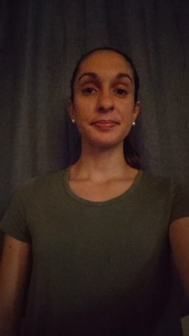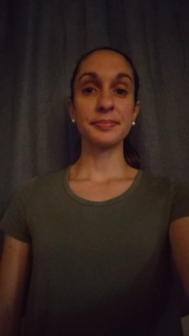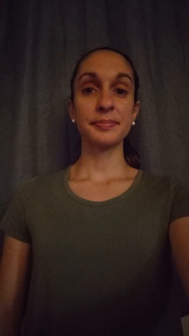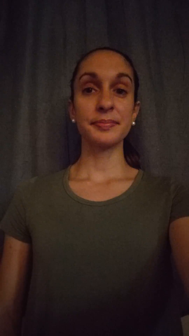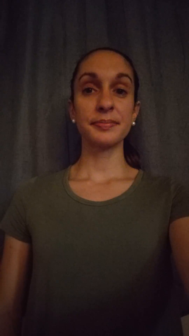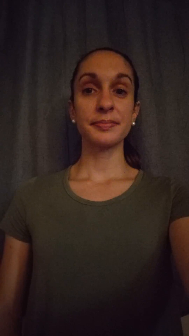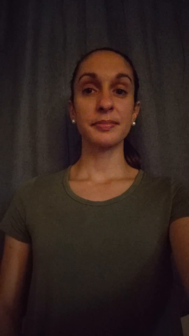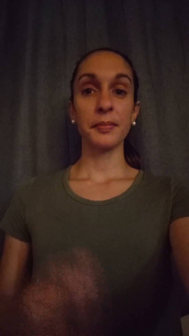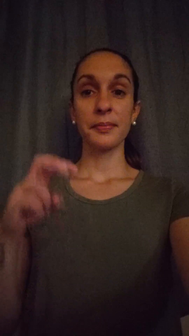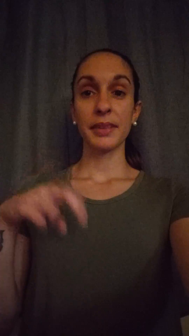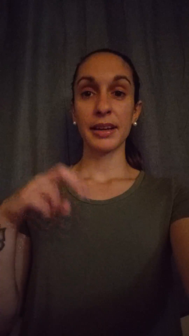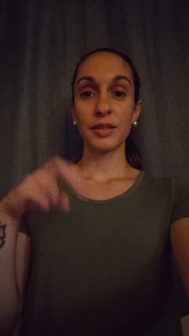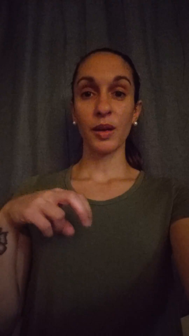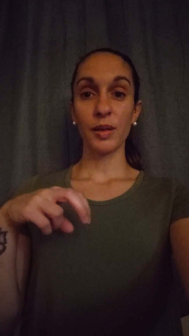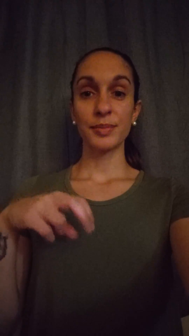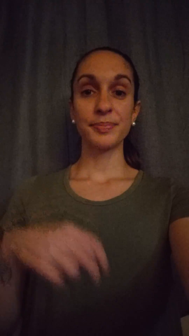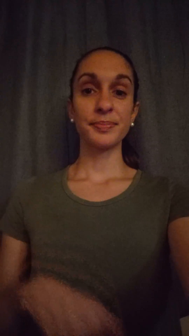potato